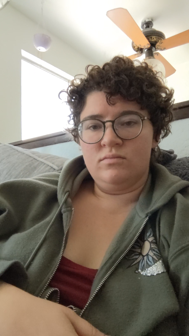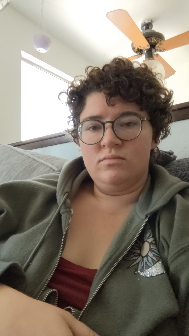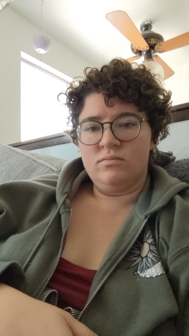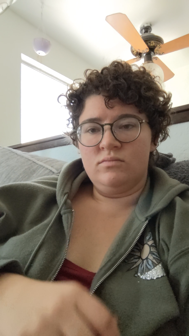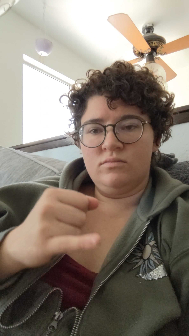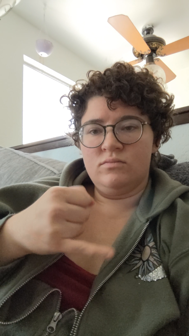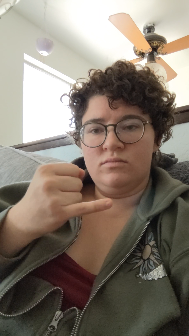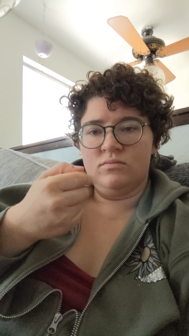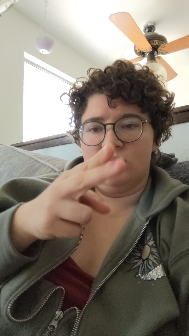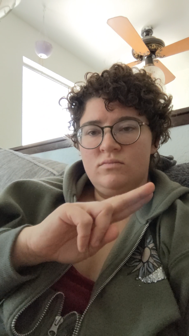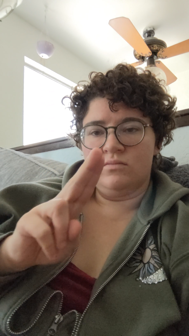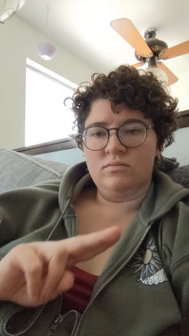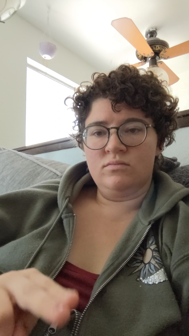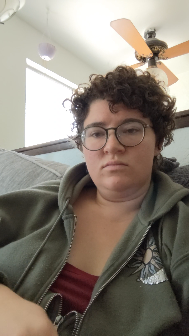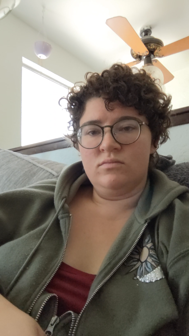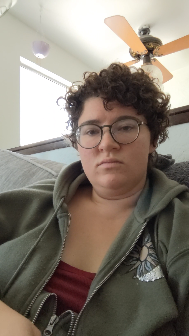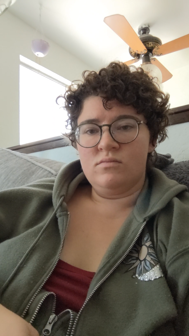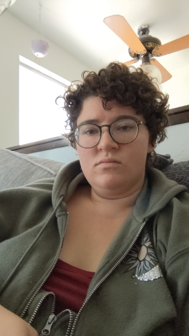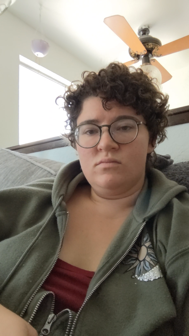jelly